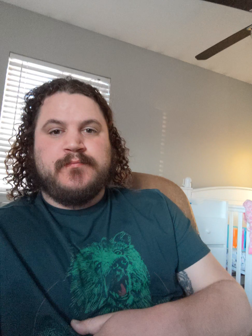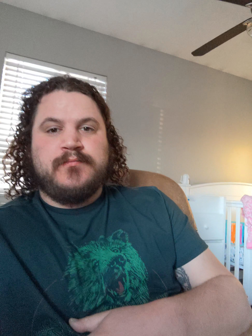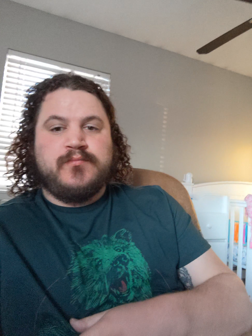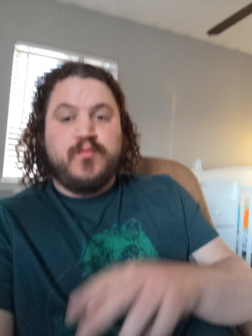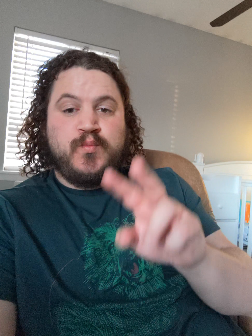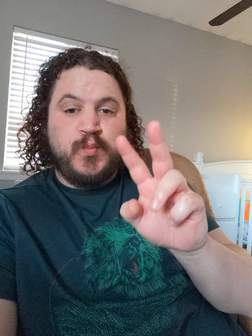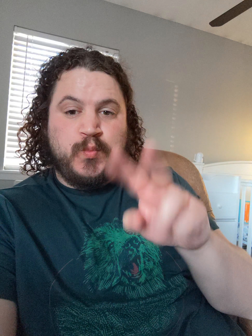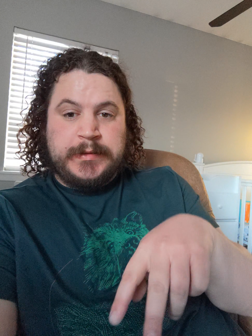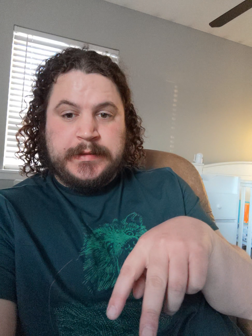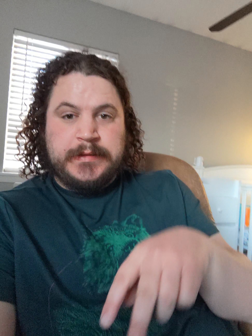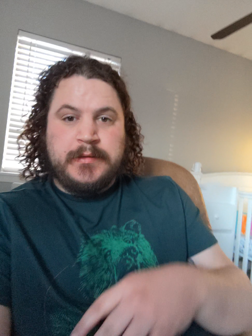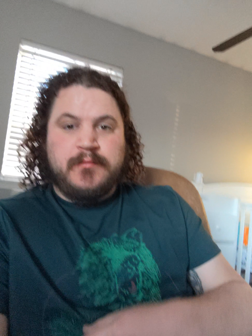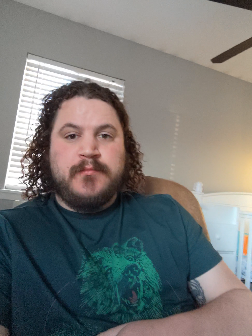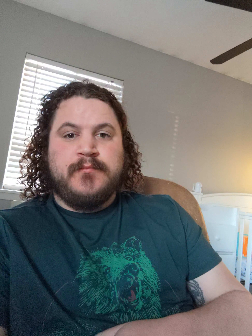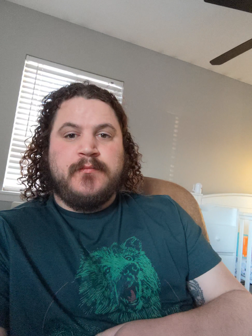read